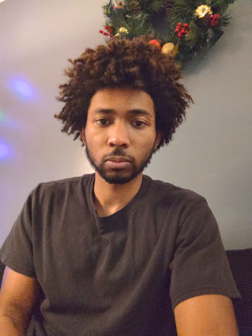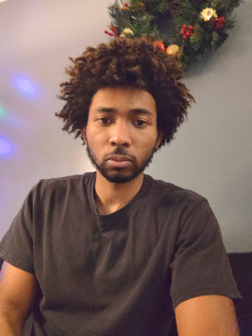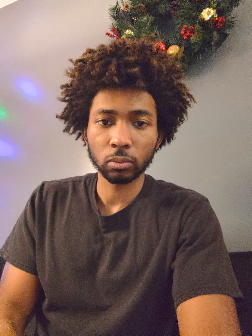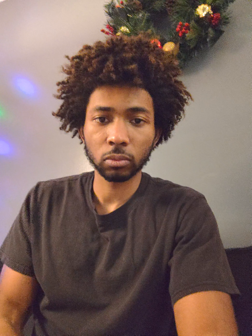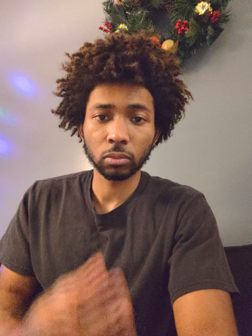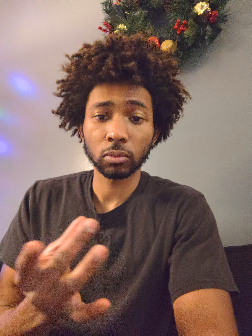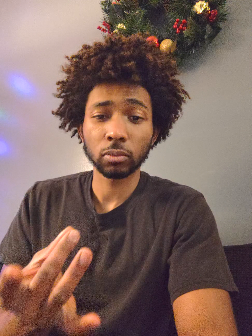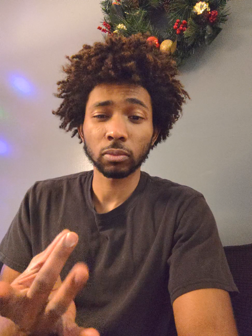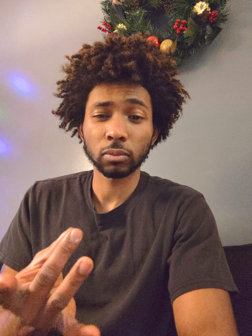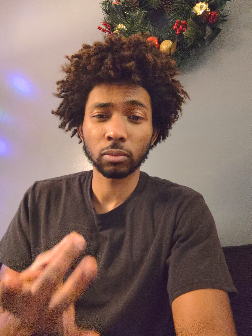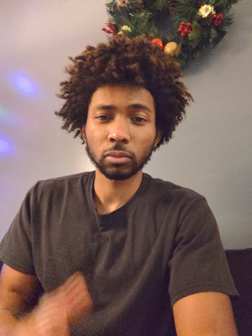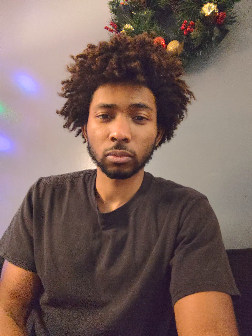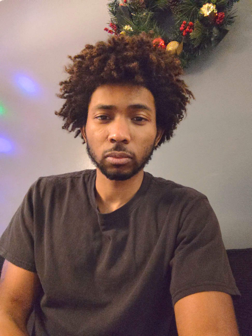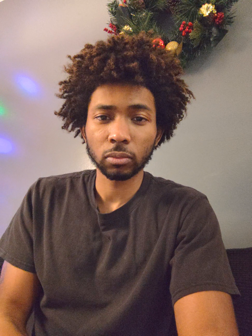sticky